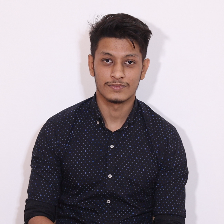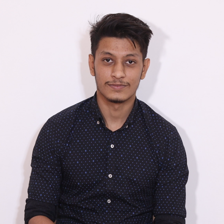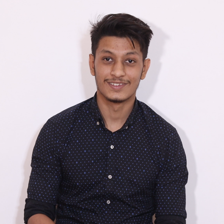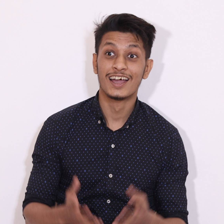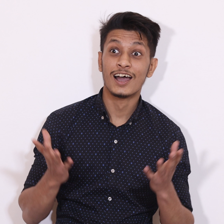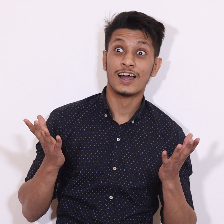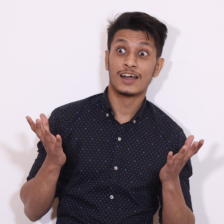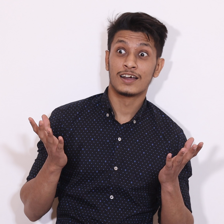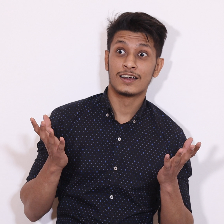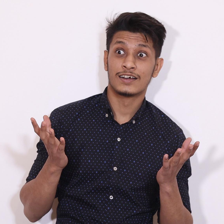surprise